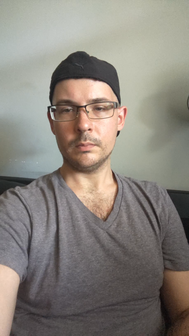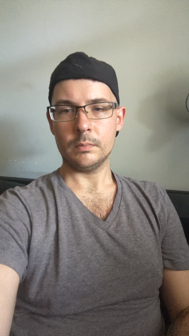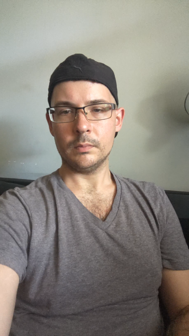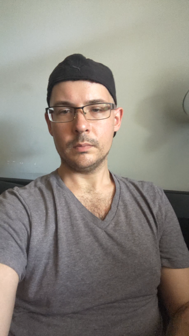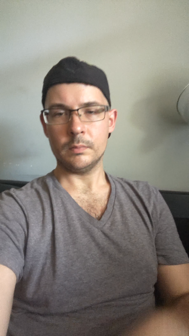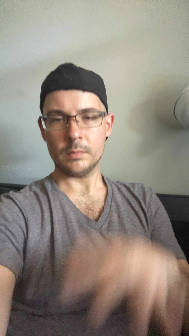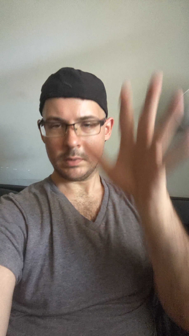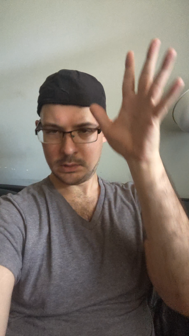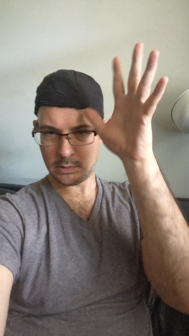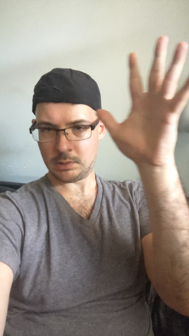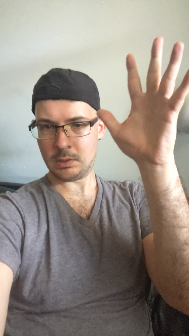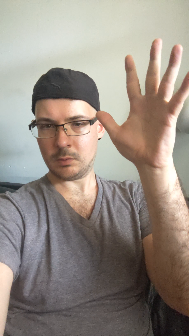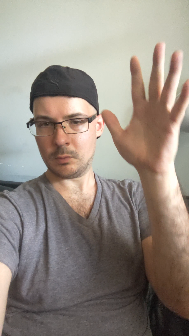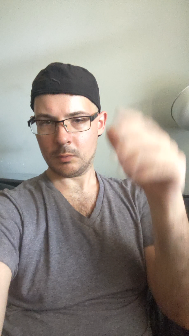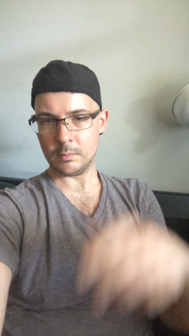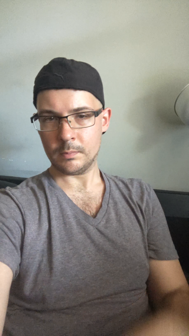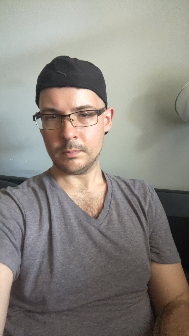deer